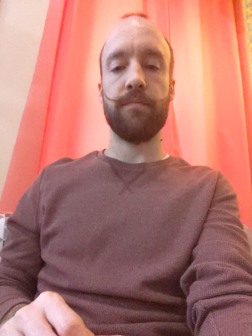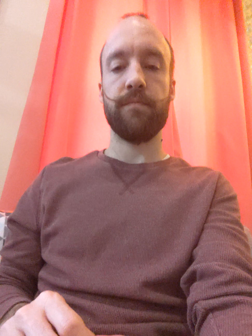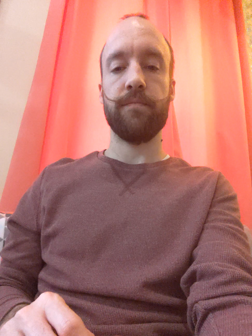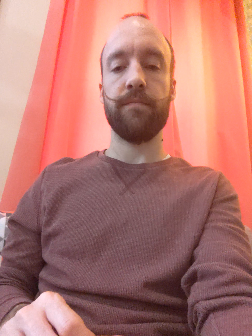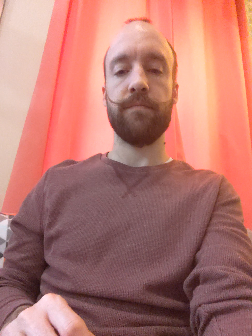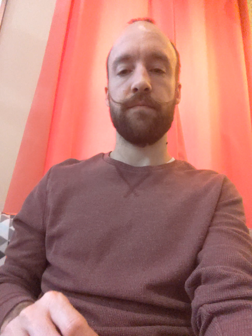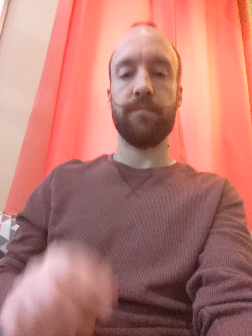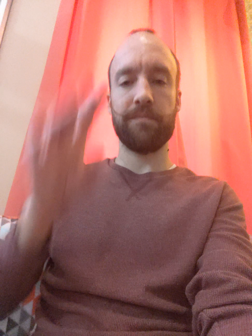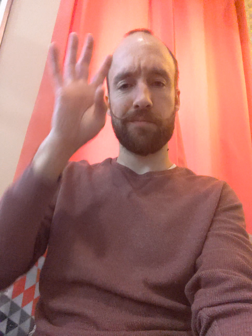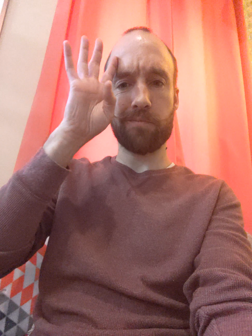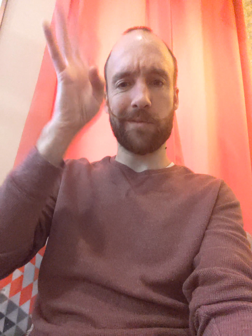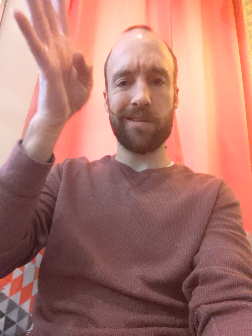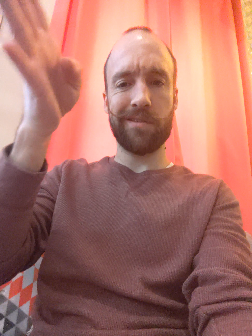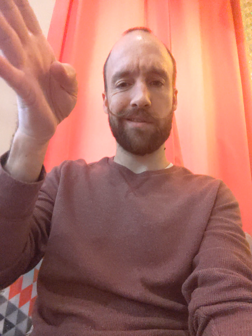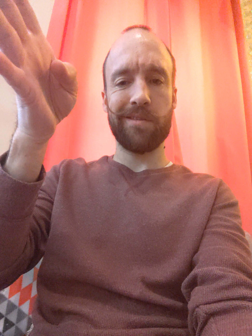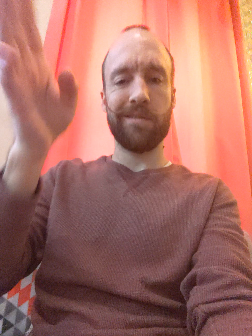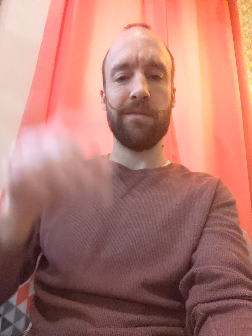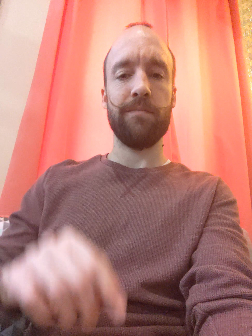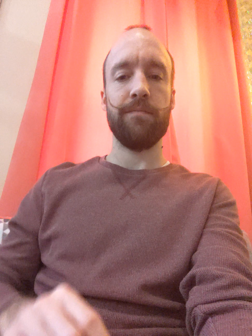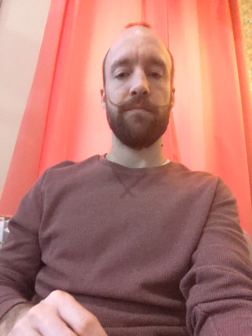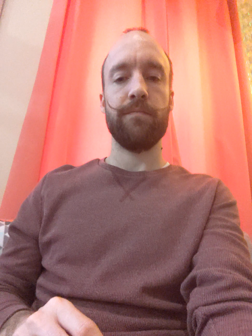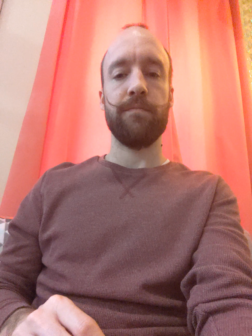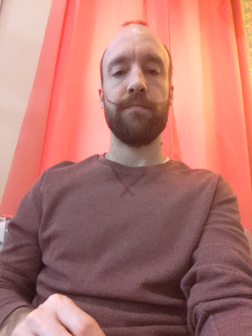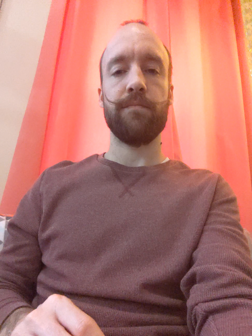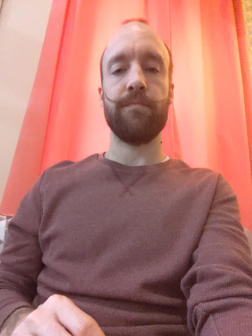pretend